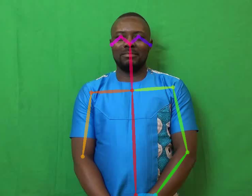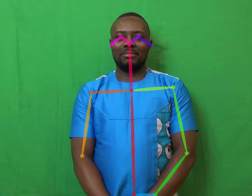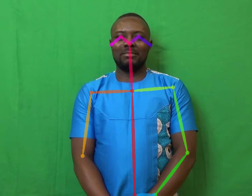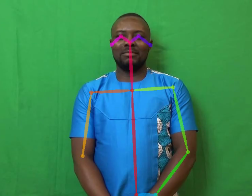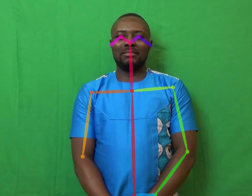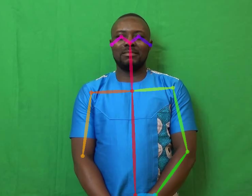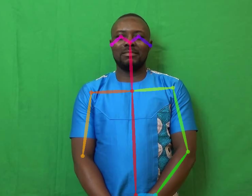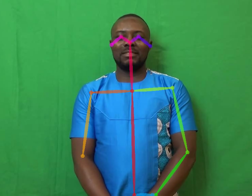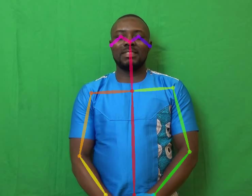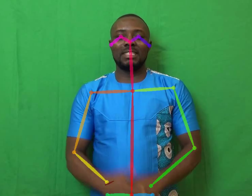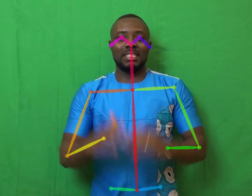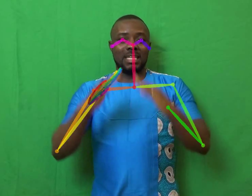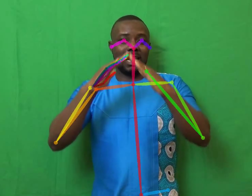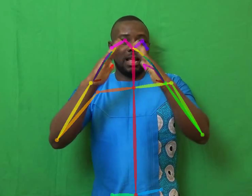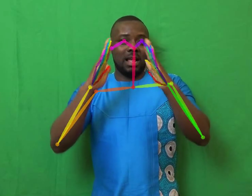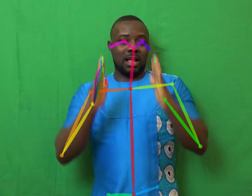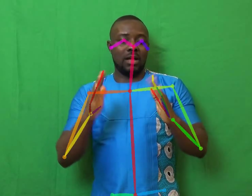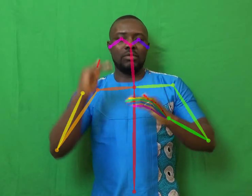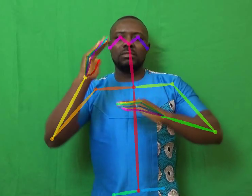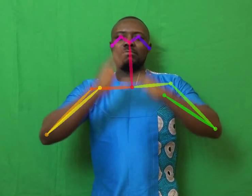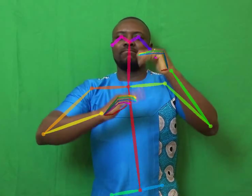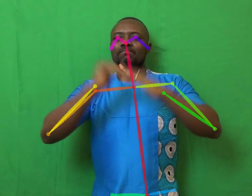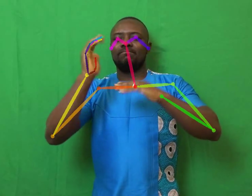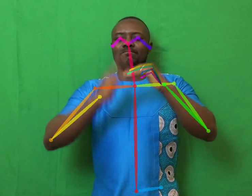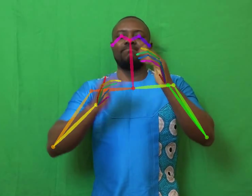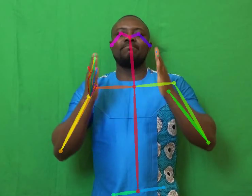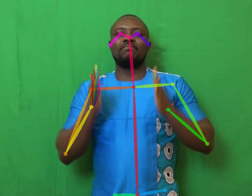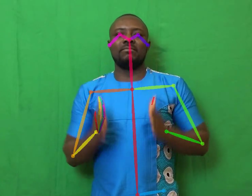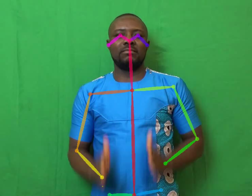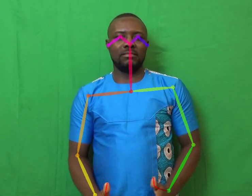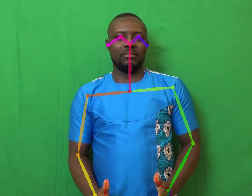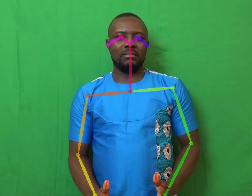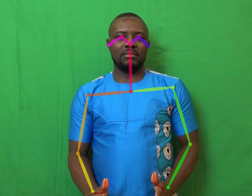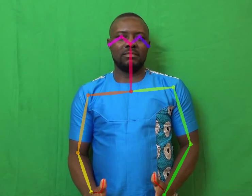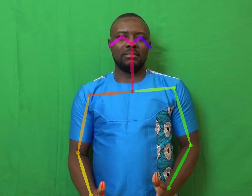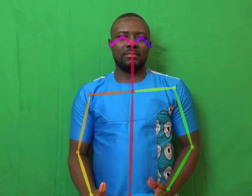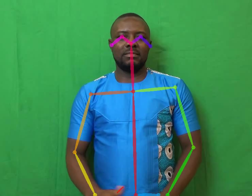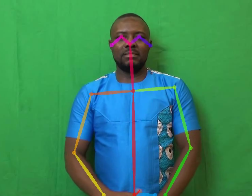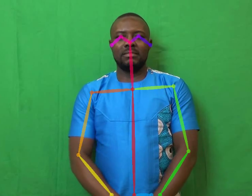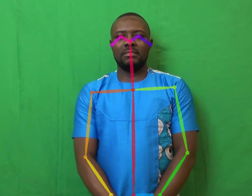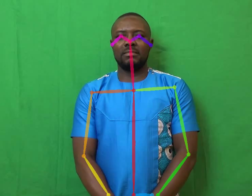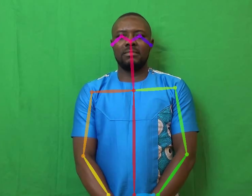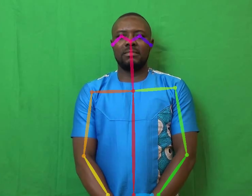mason or architect